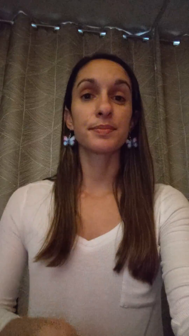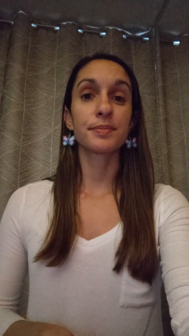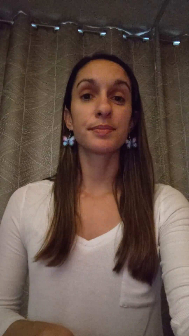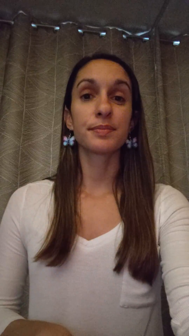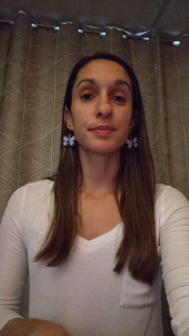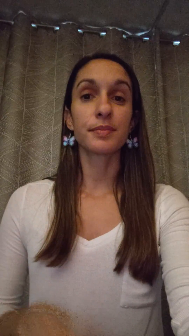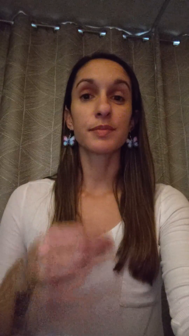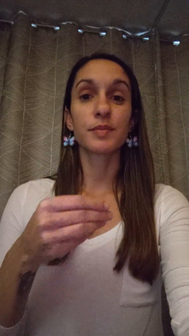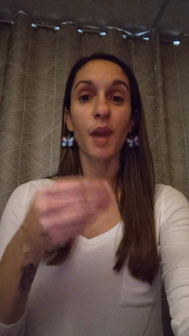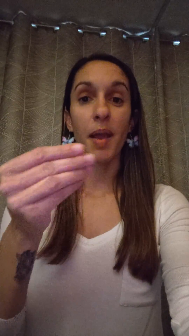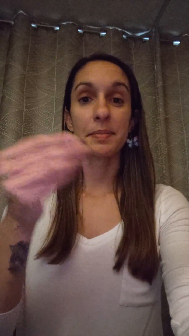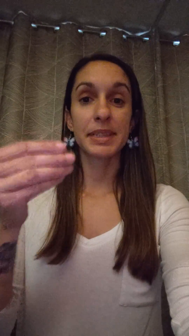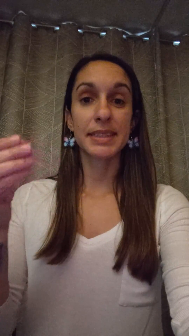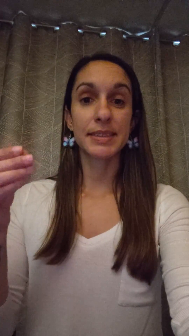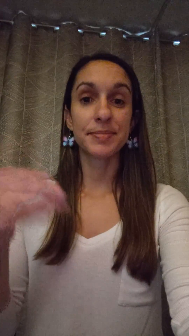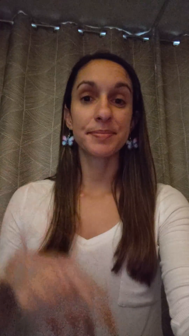shopping